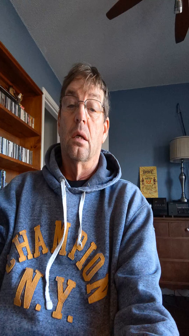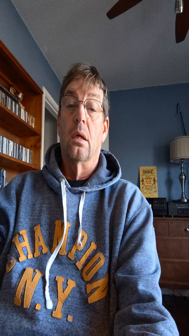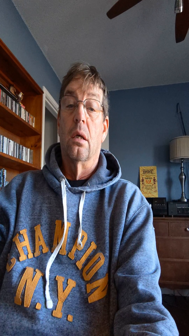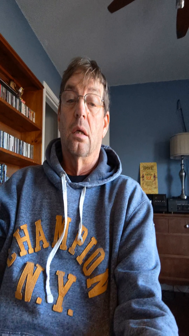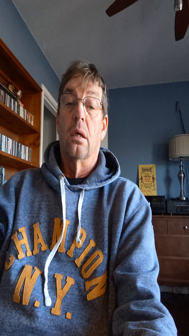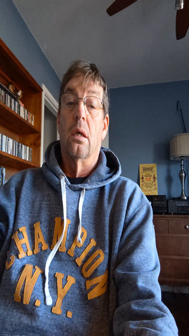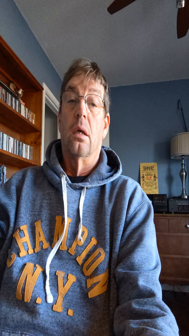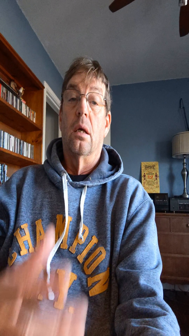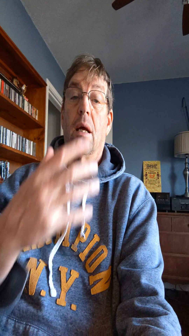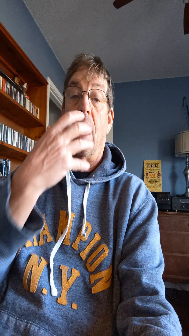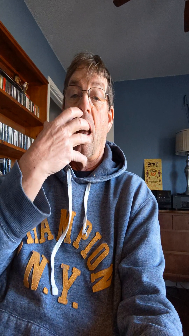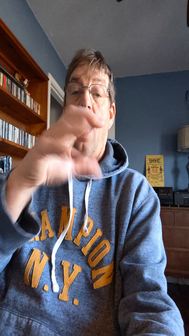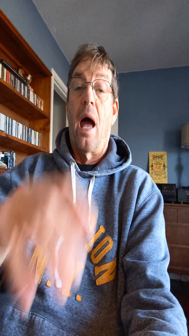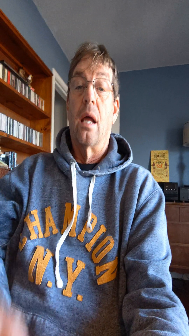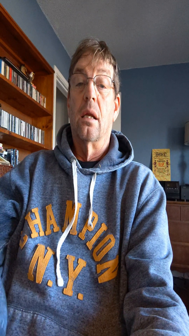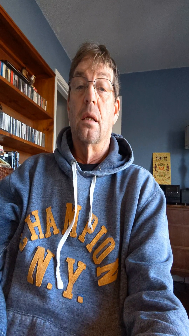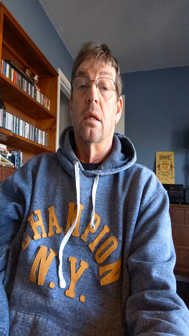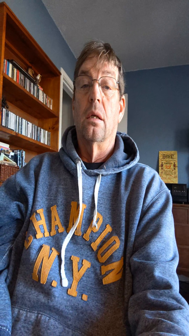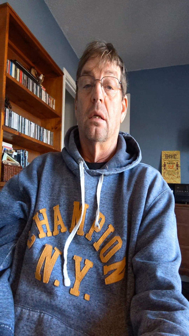hot